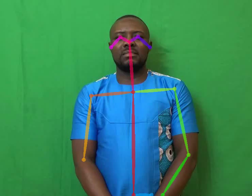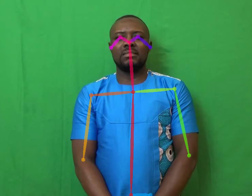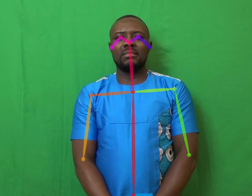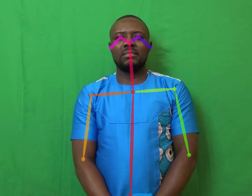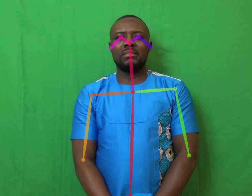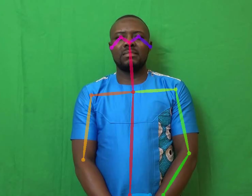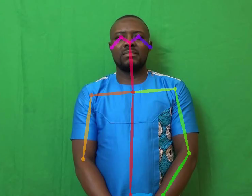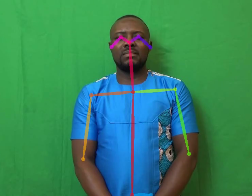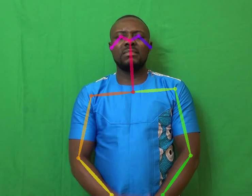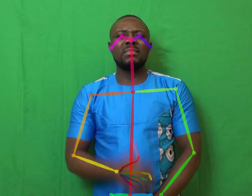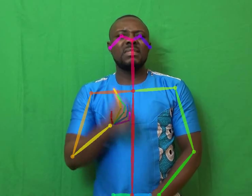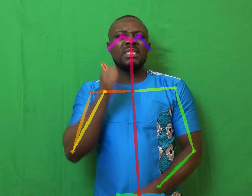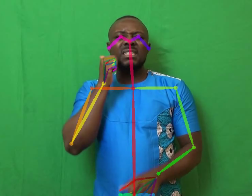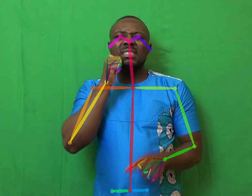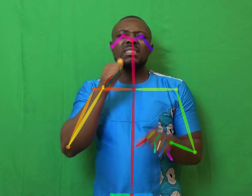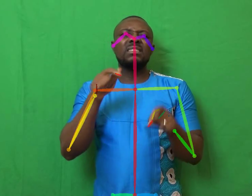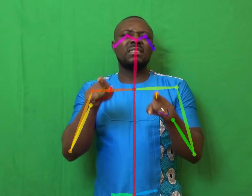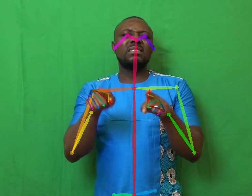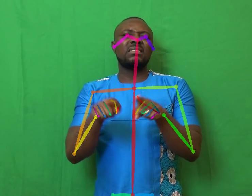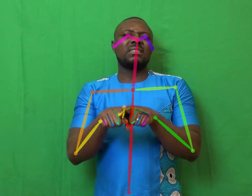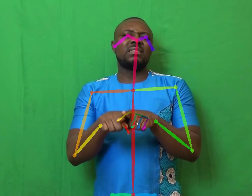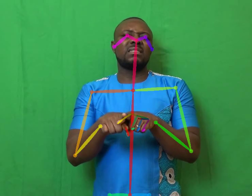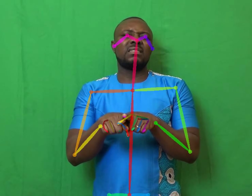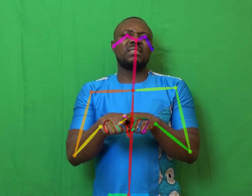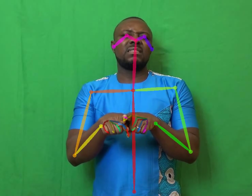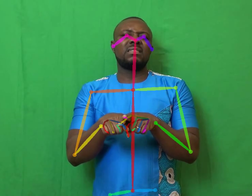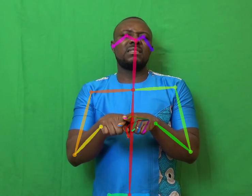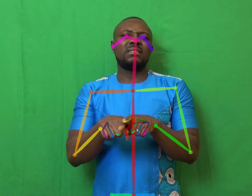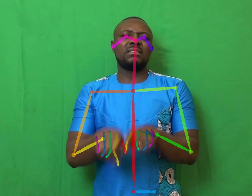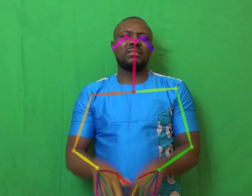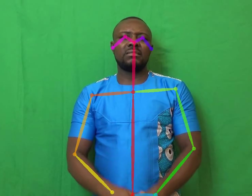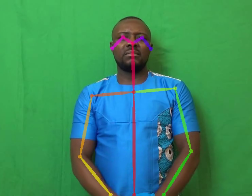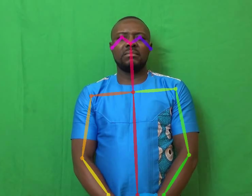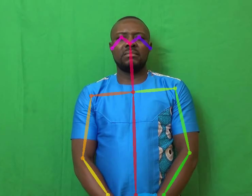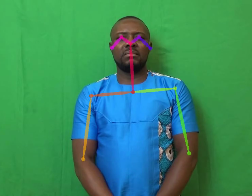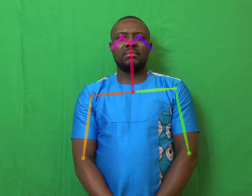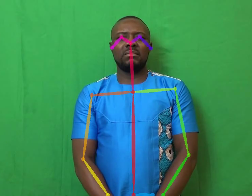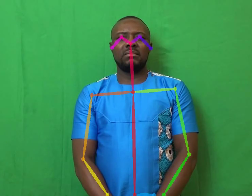sister